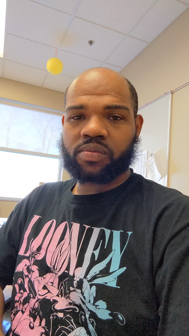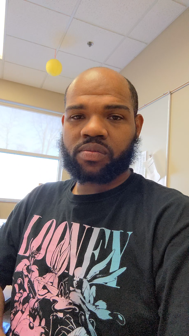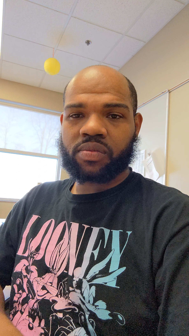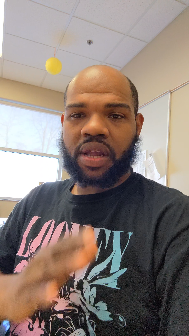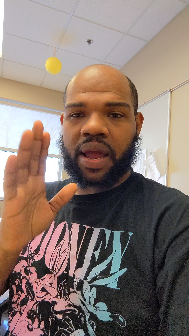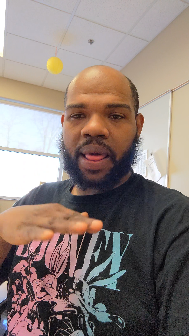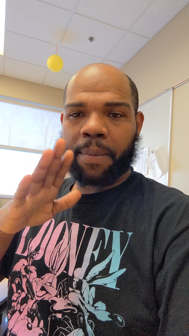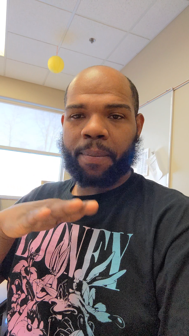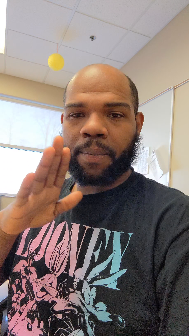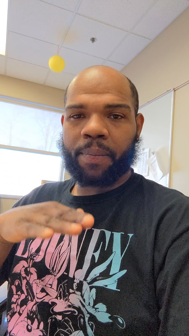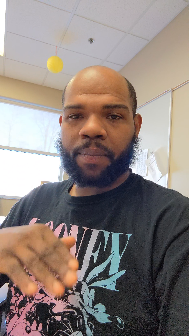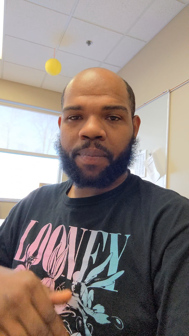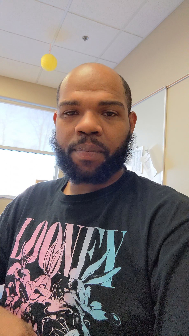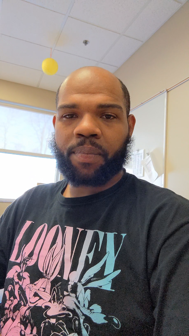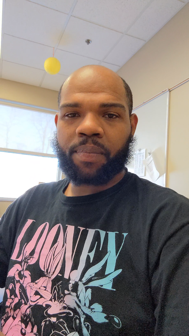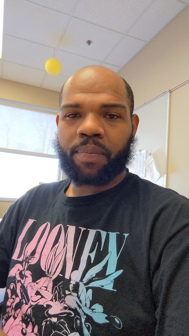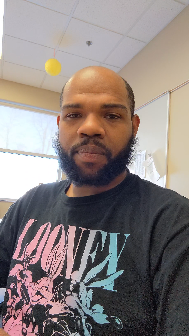clap